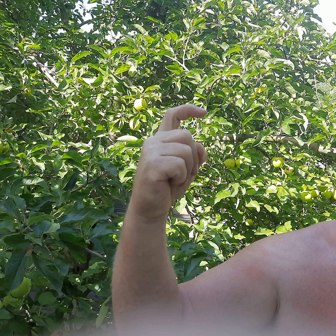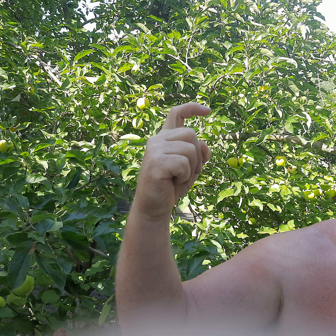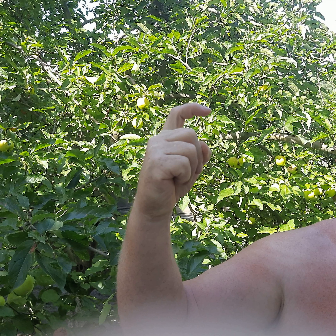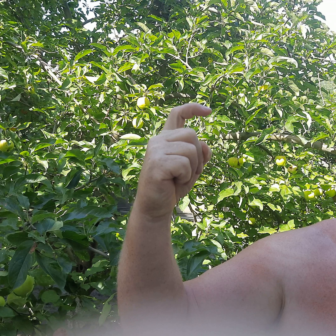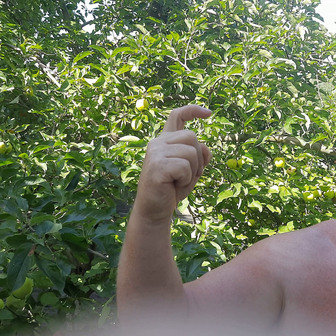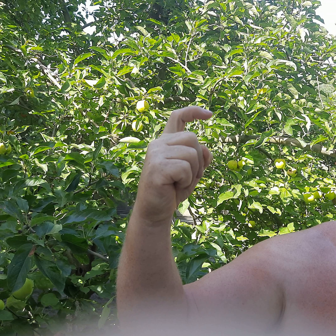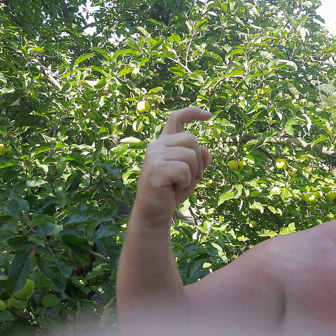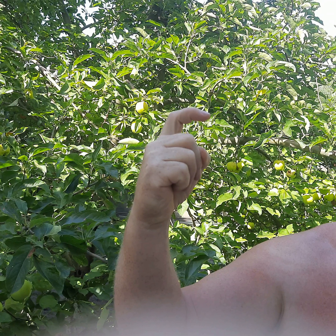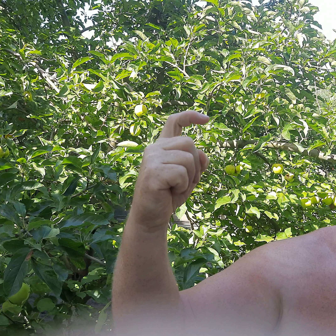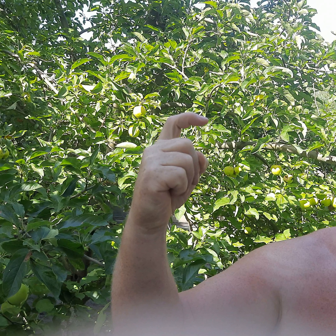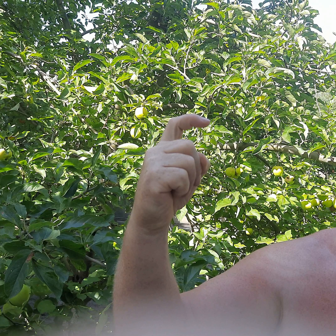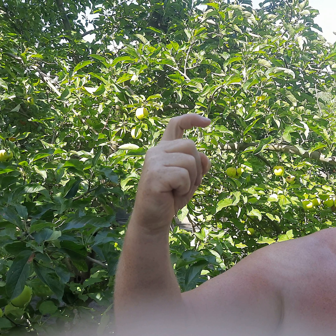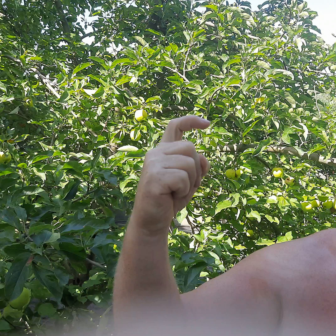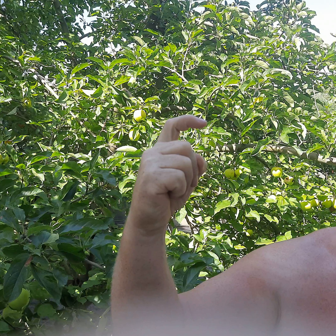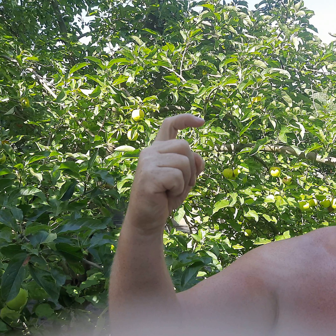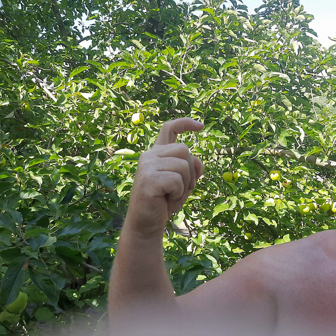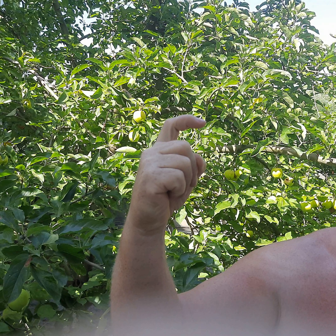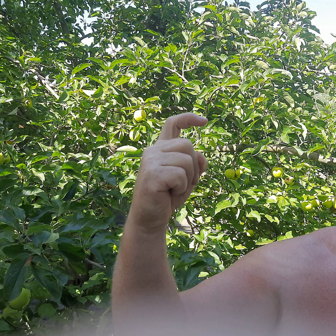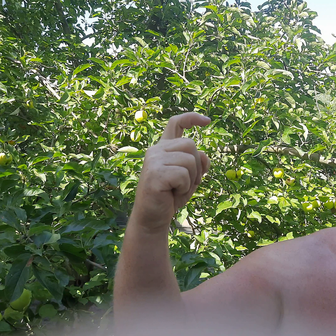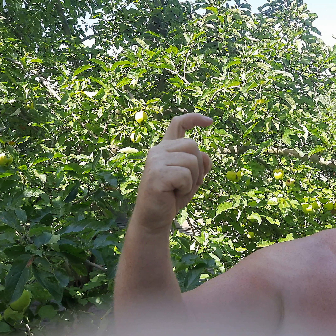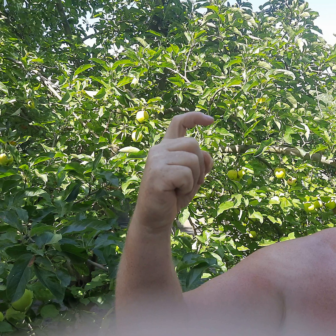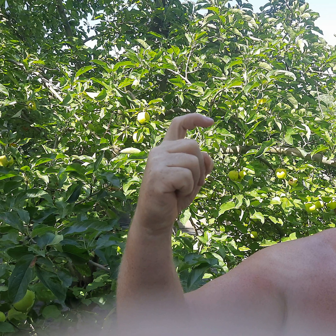Х